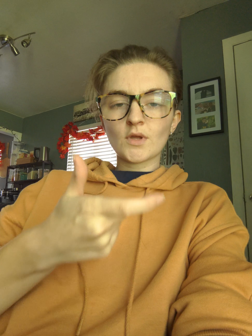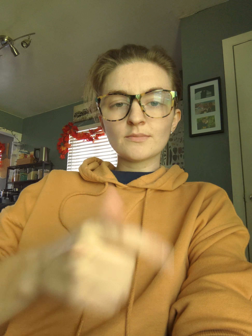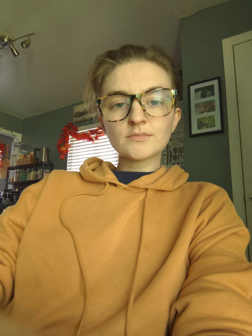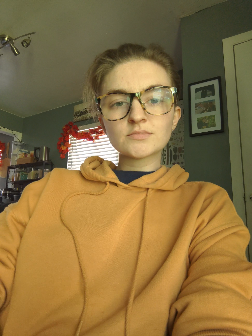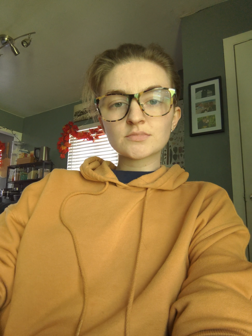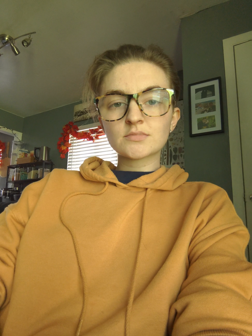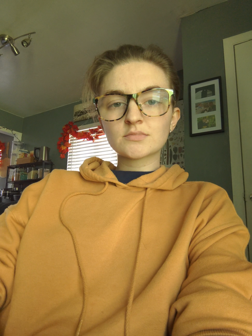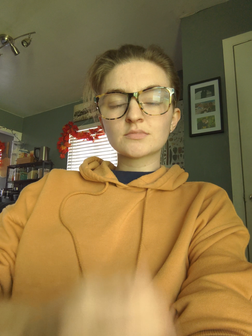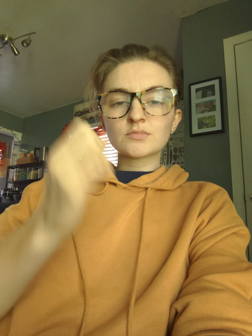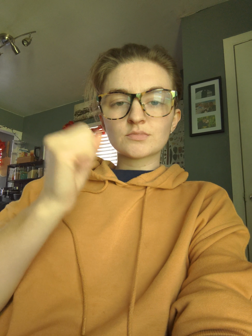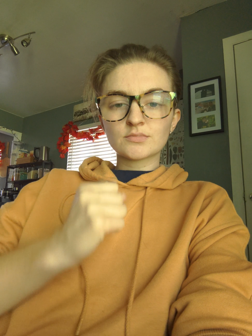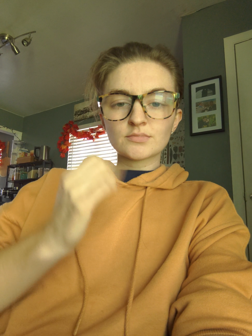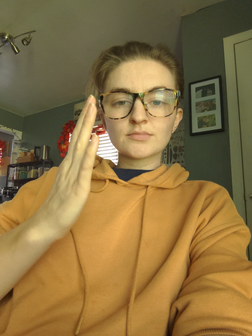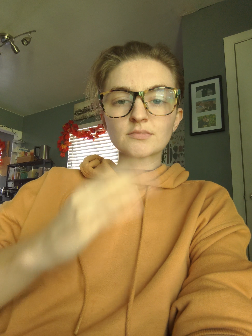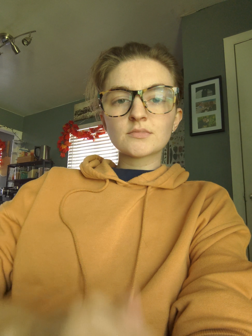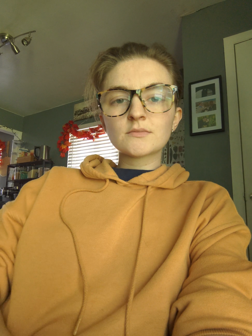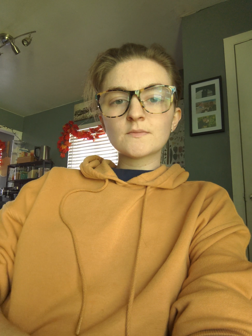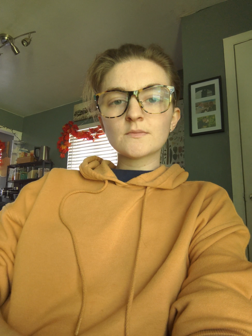gloves